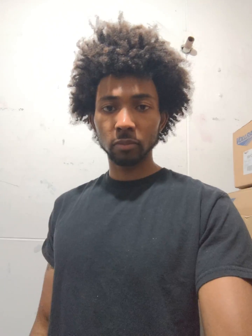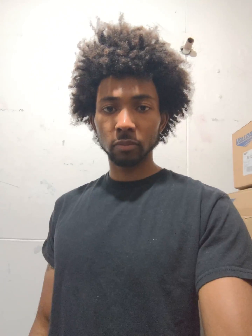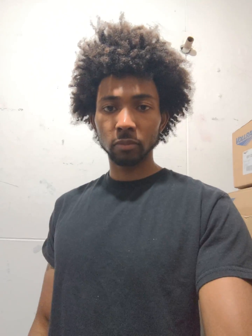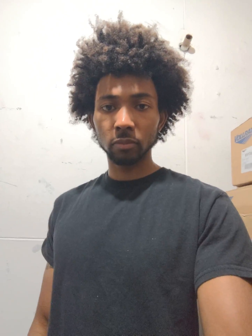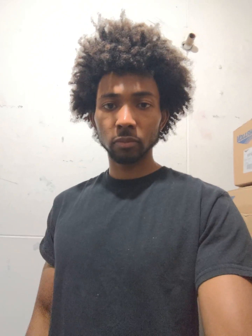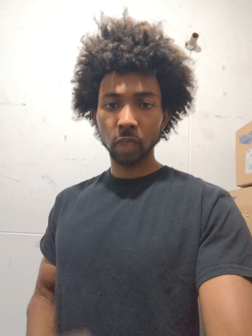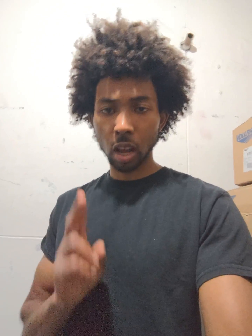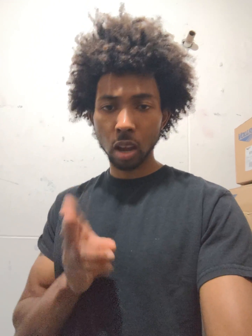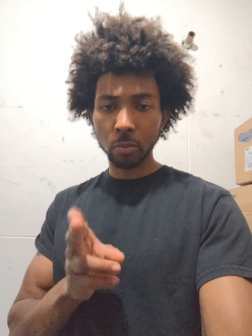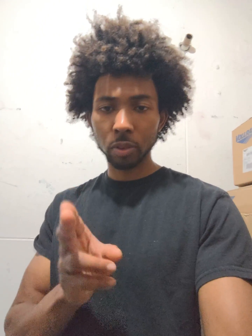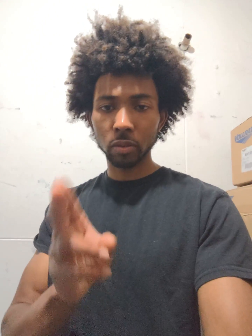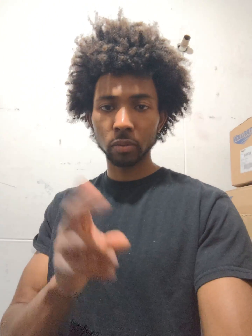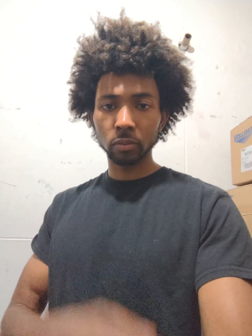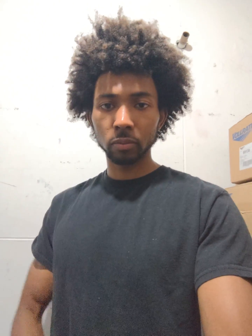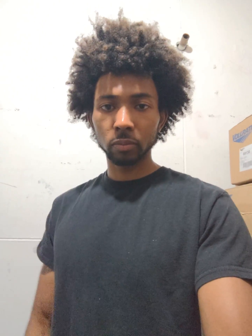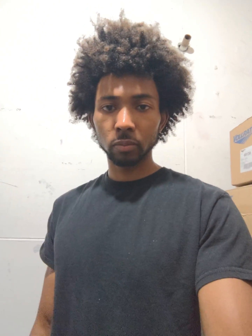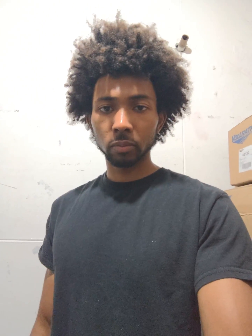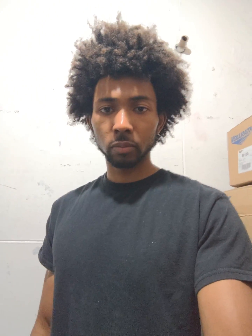hurry